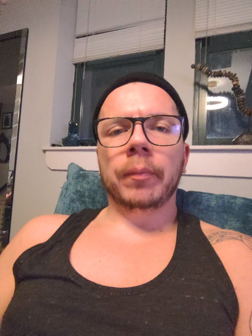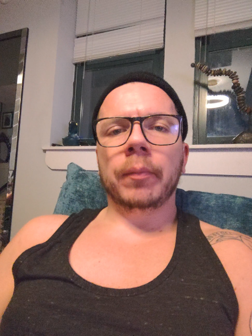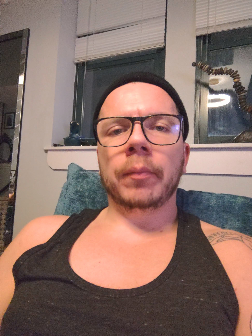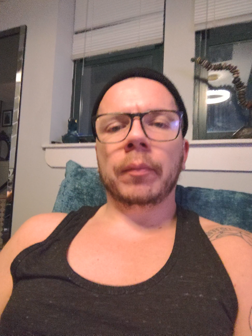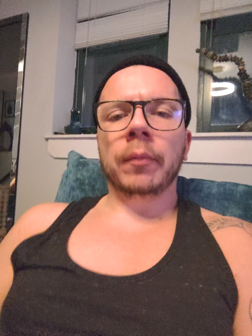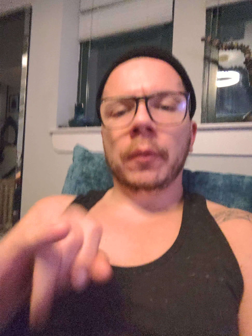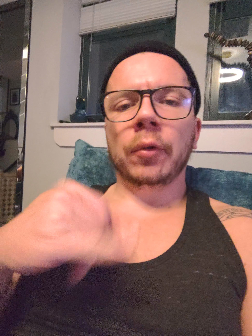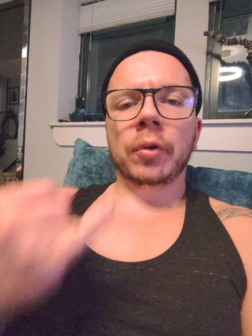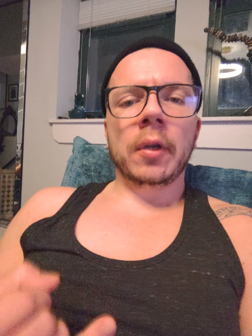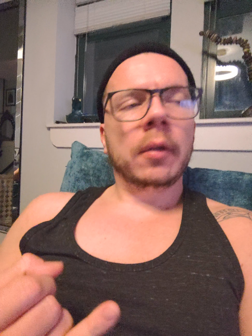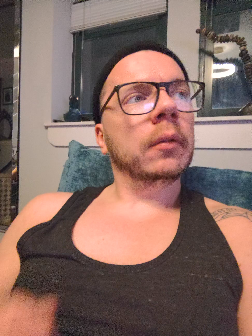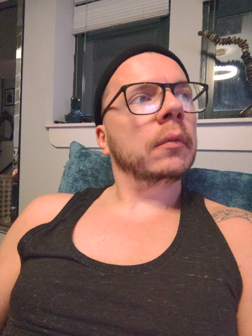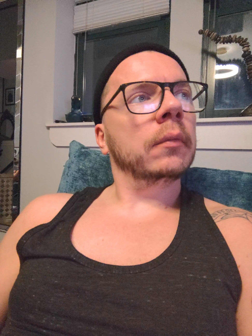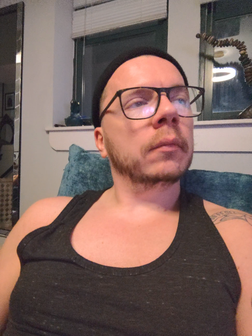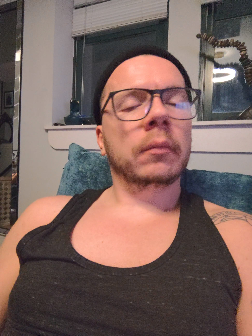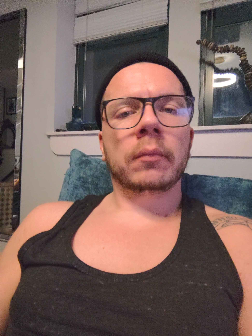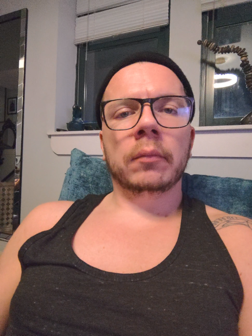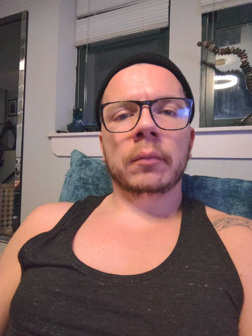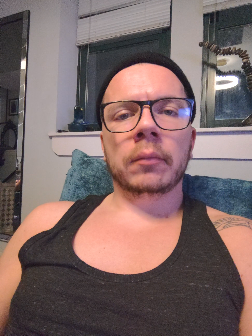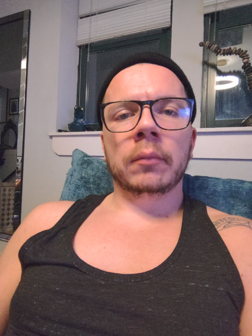jeans